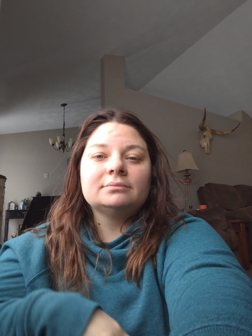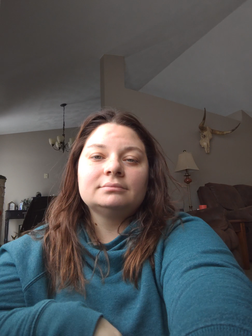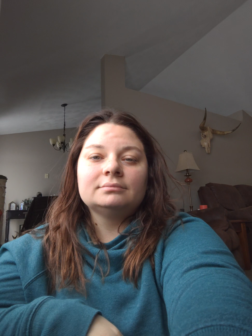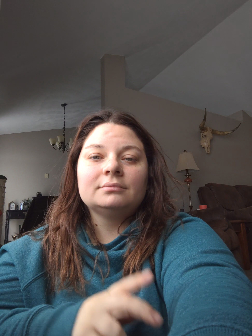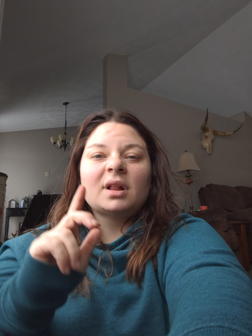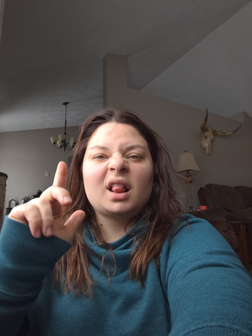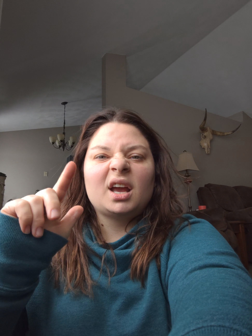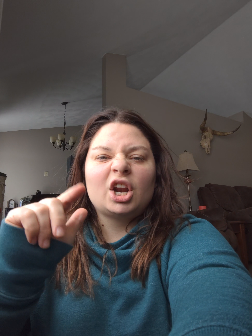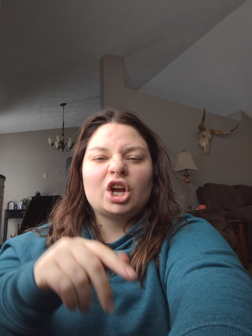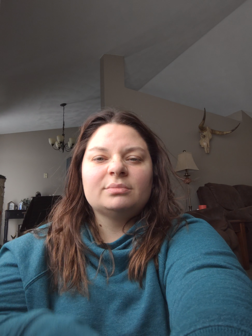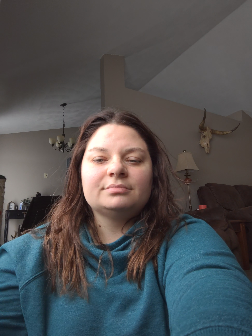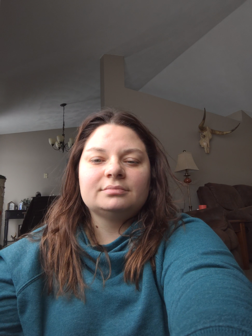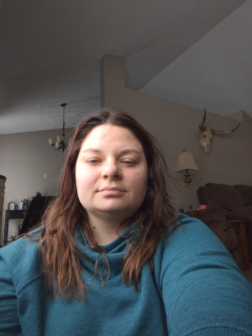later